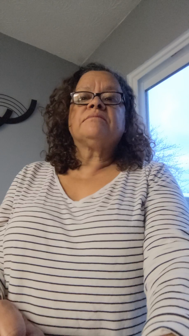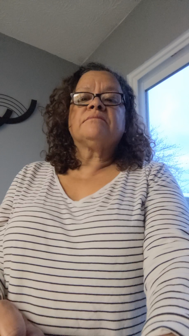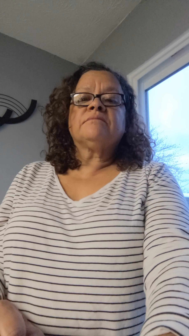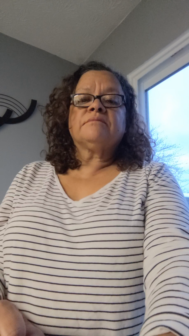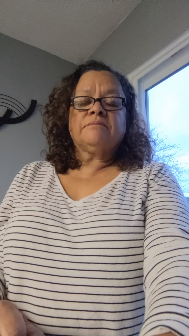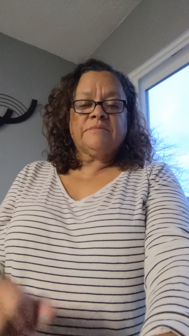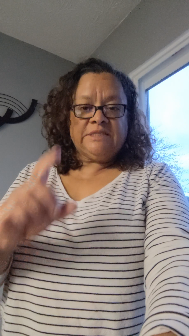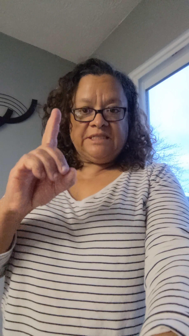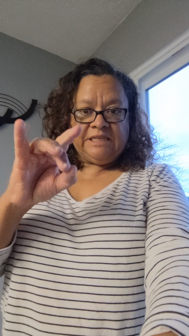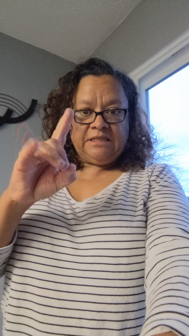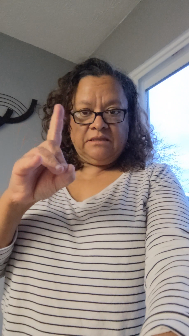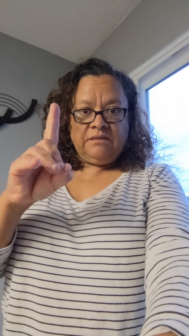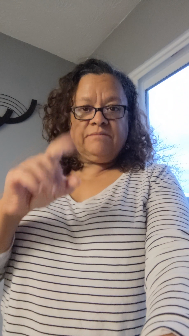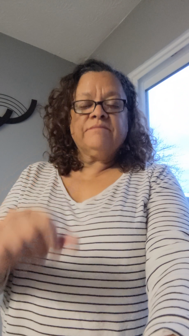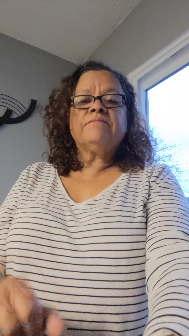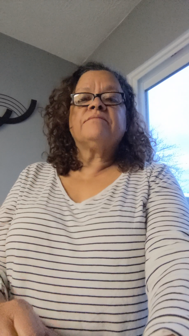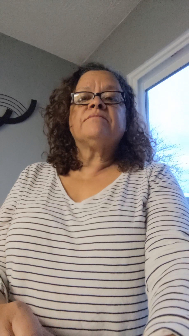did